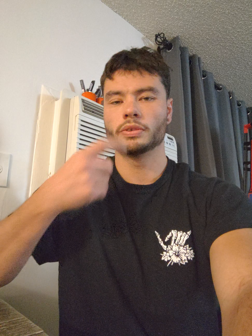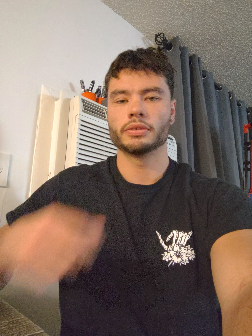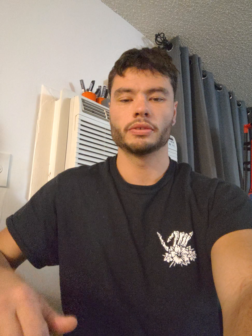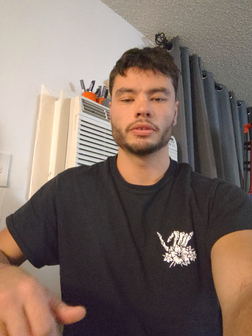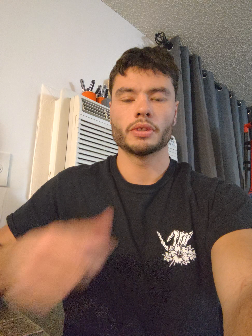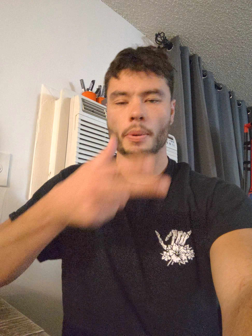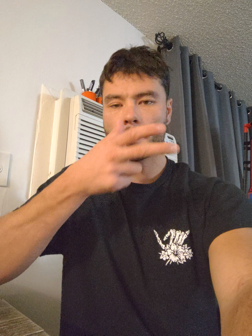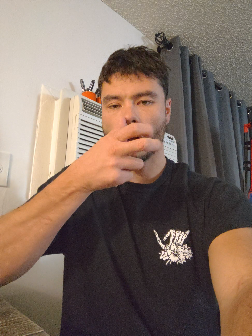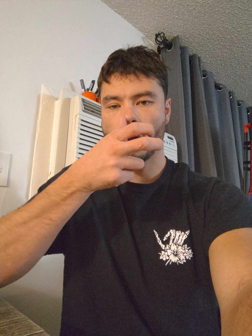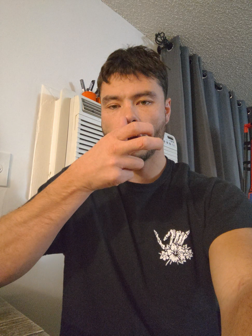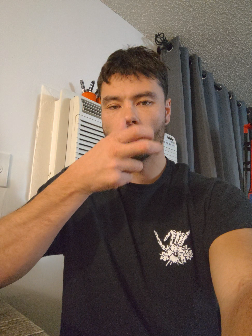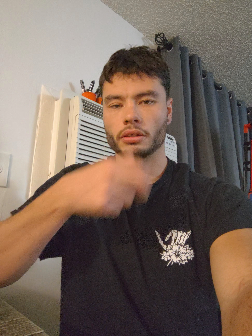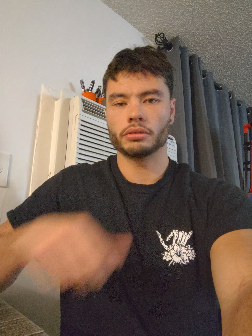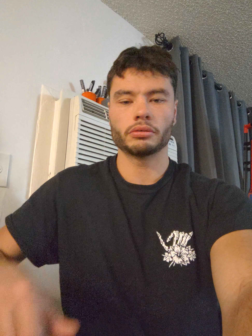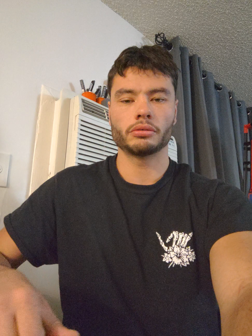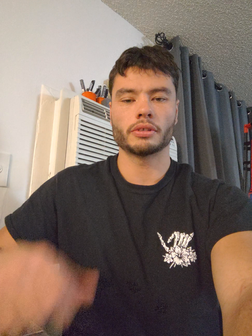bug